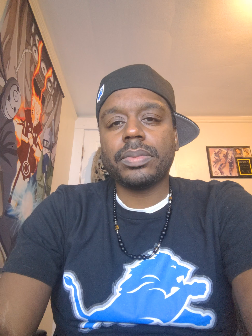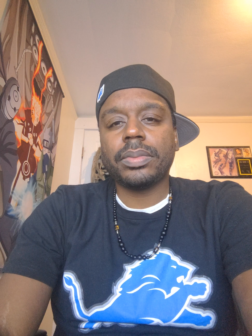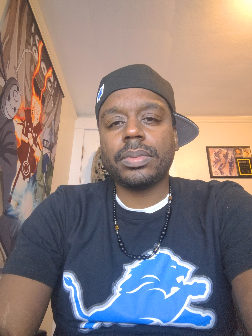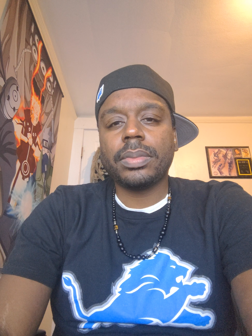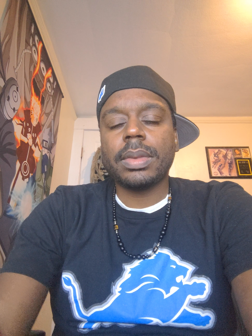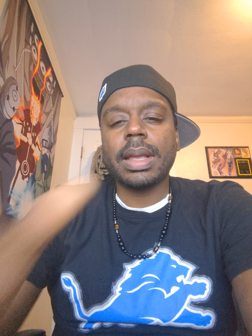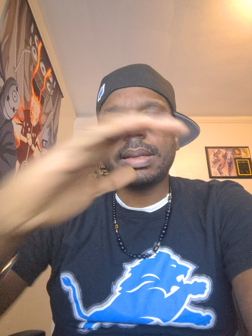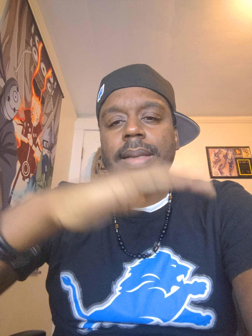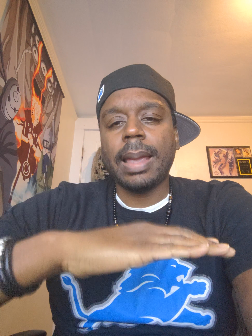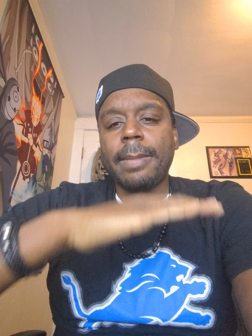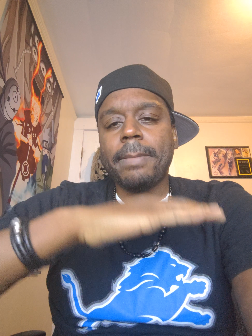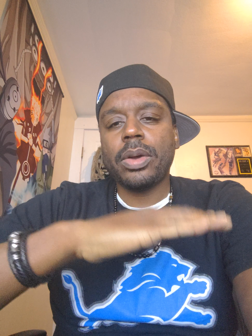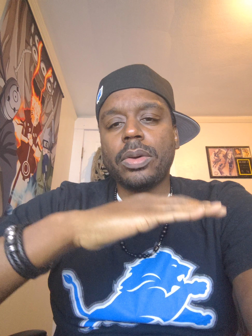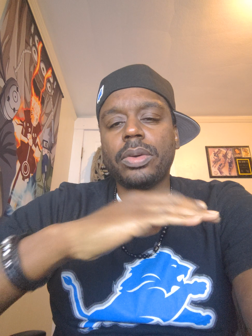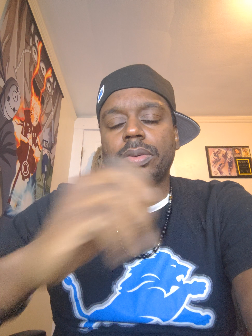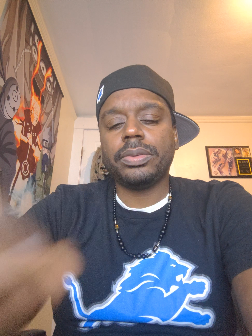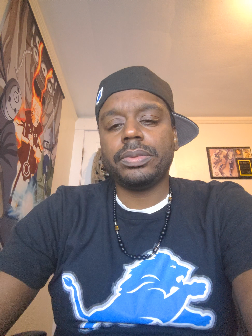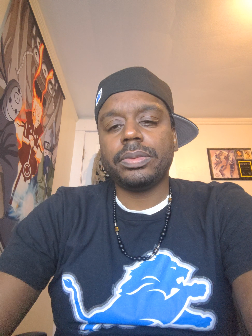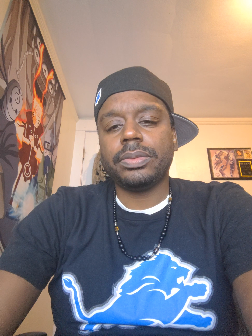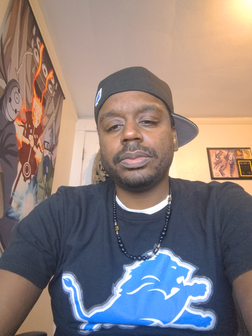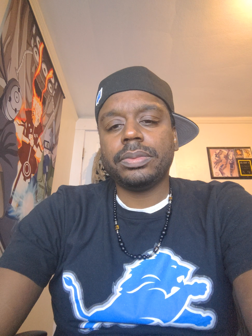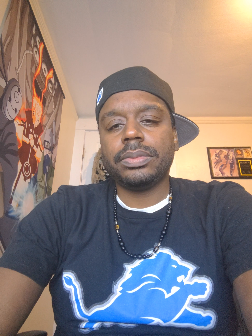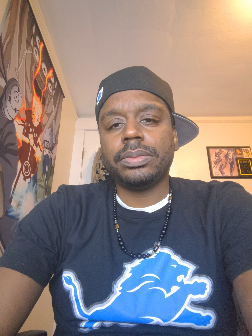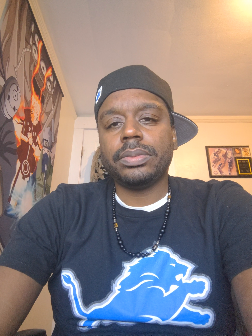table